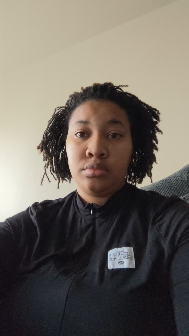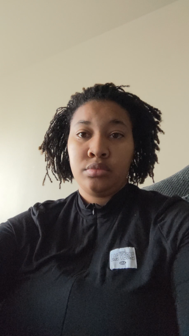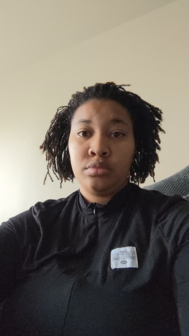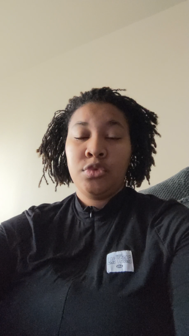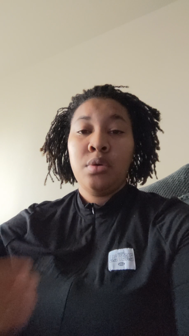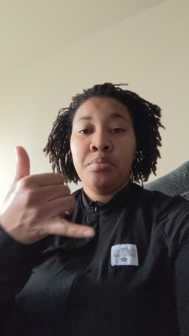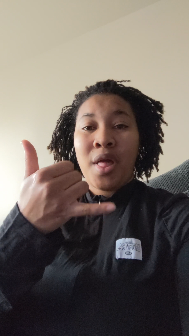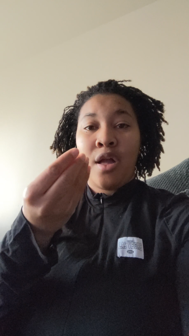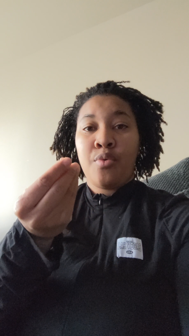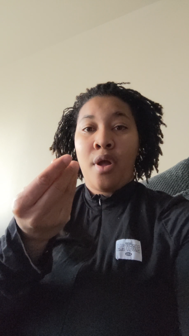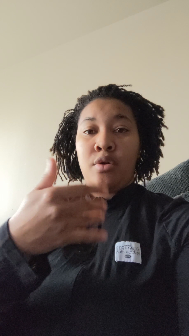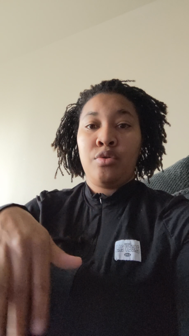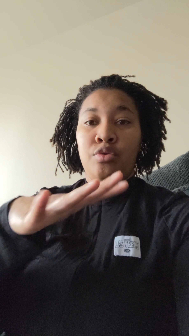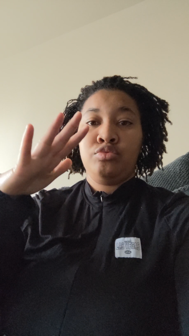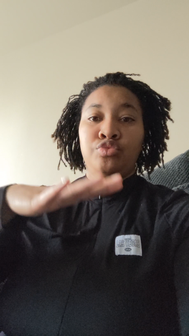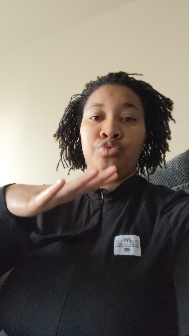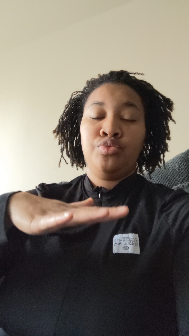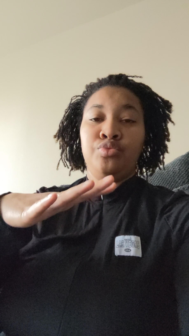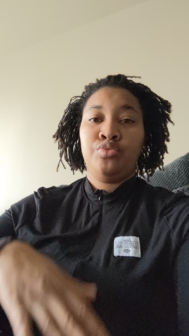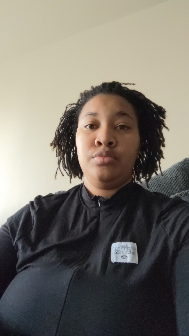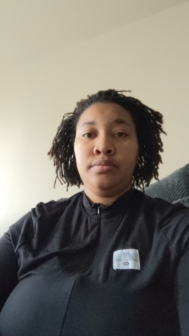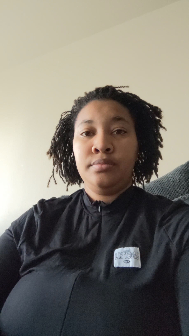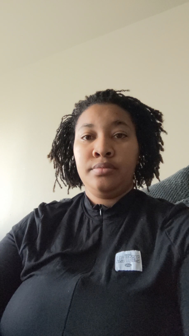playground